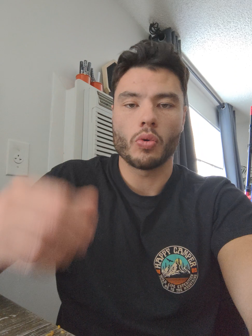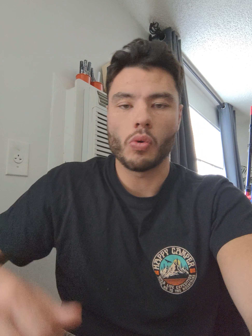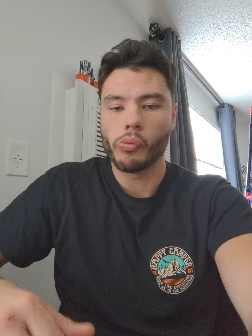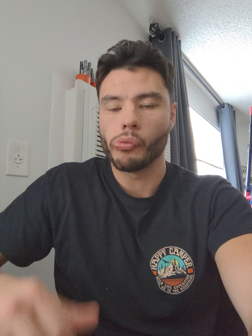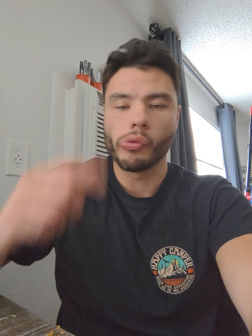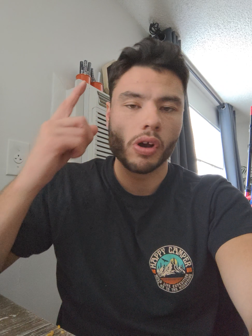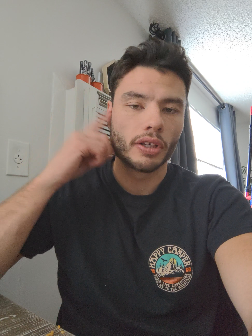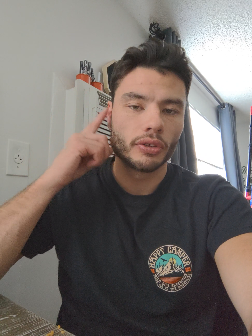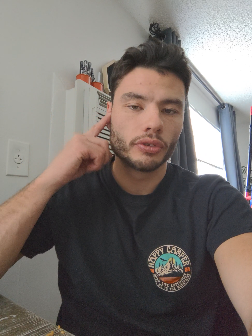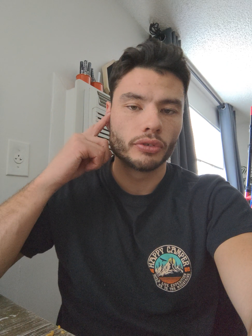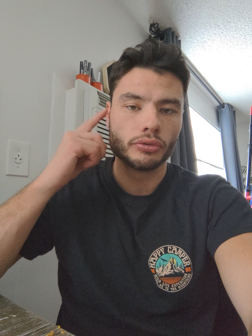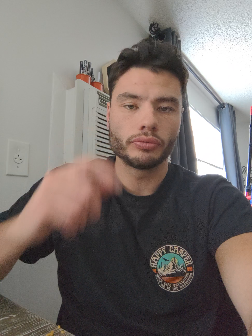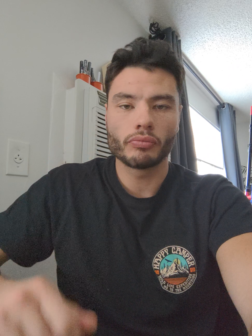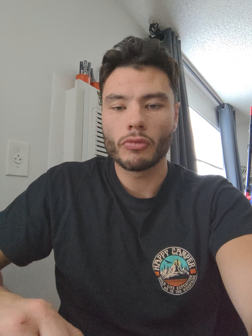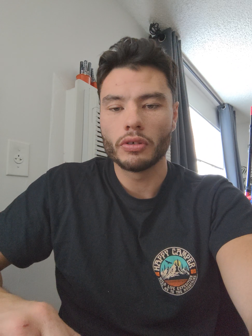ear